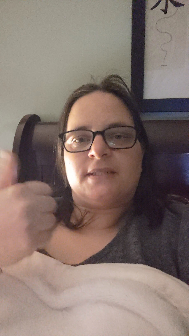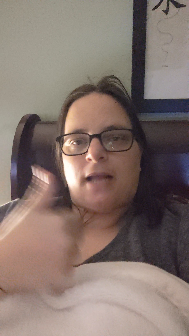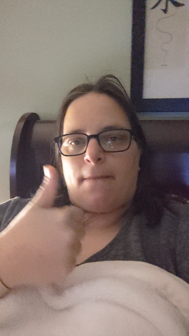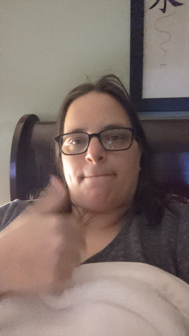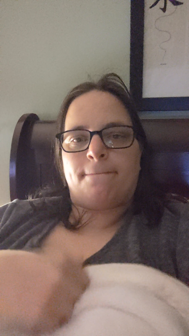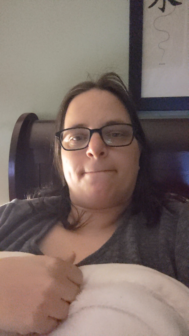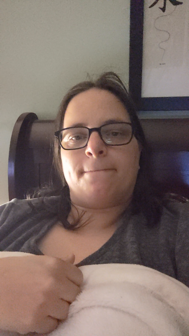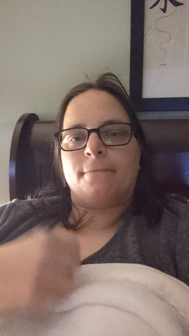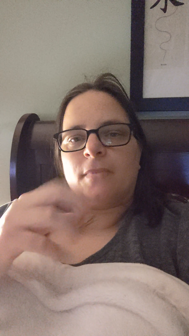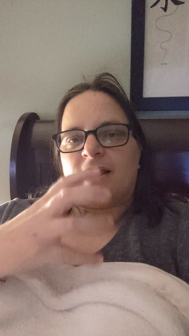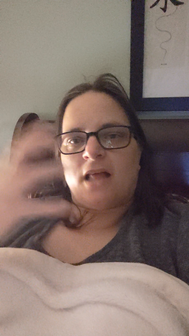a lot